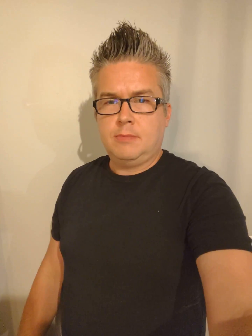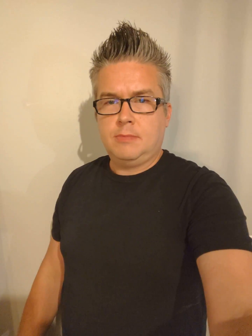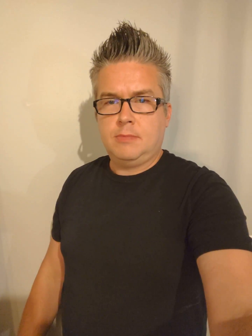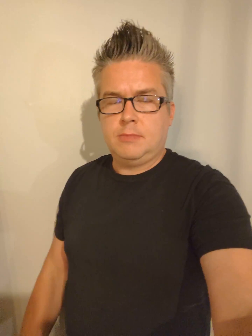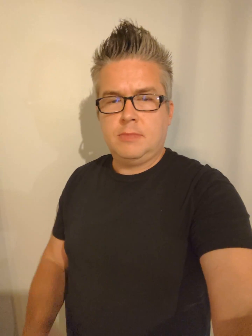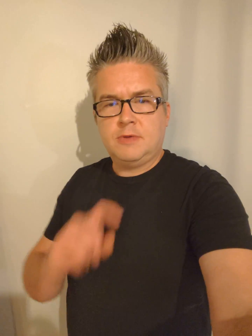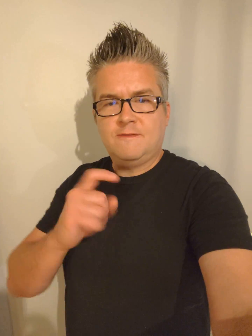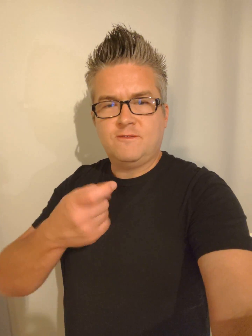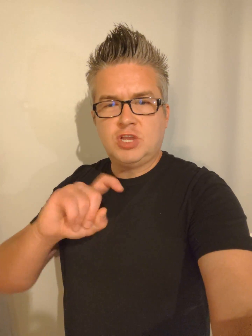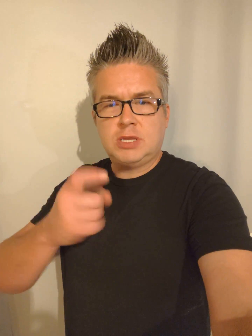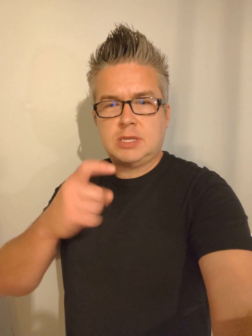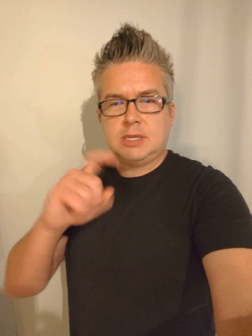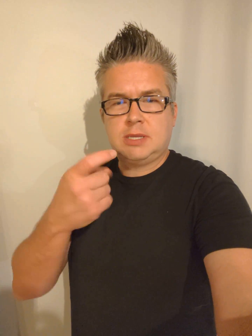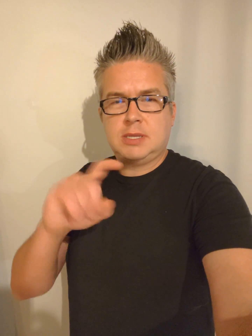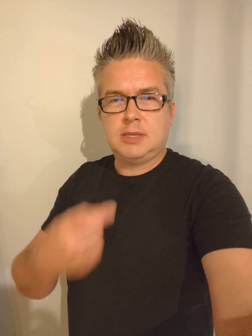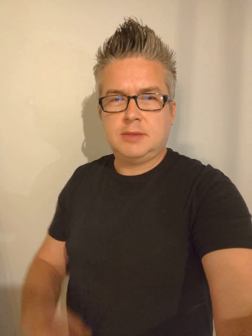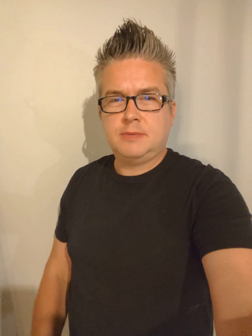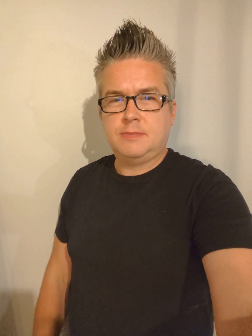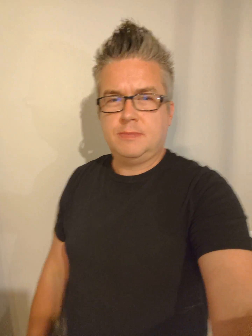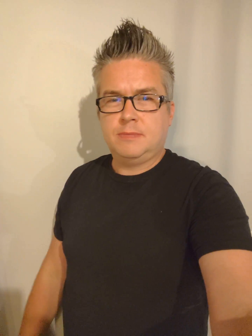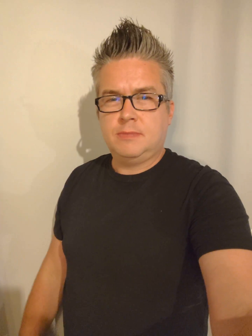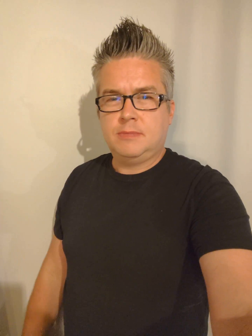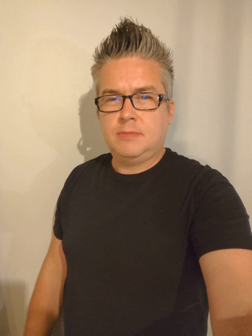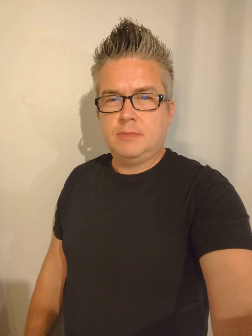friend